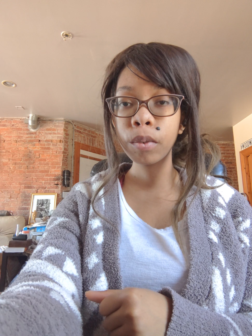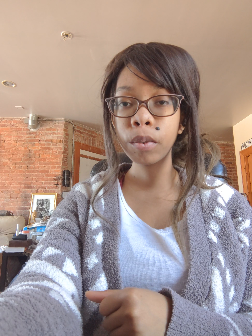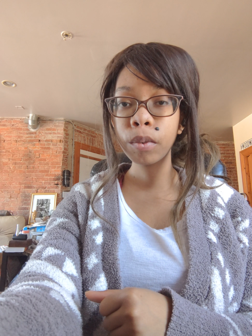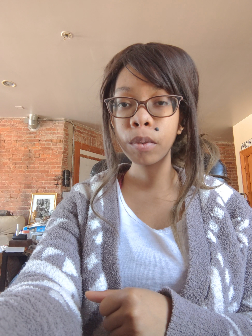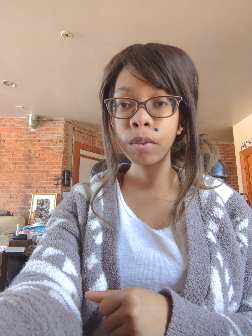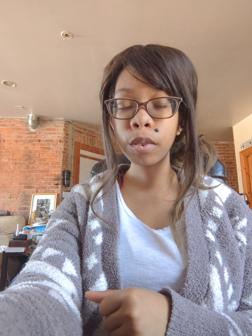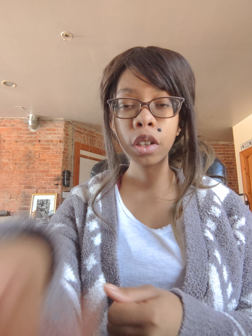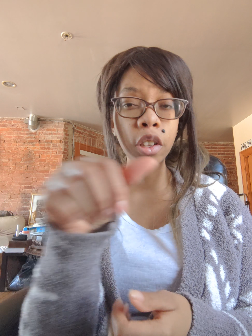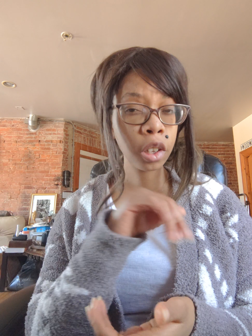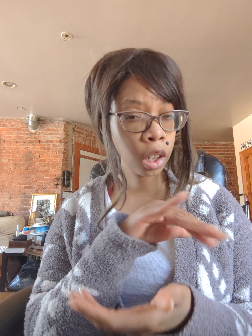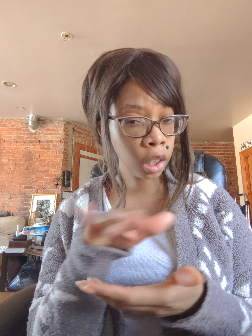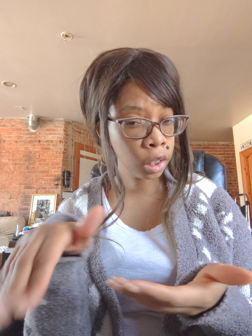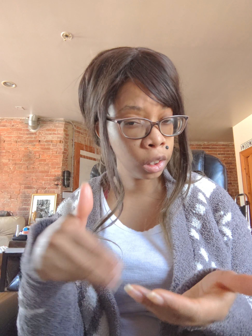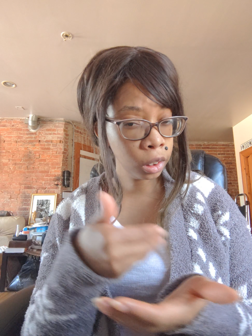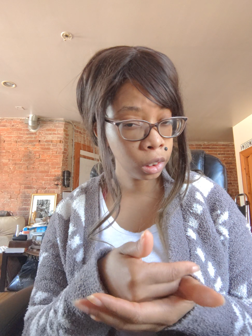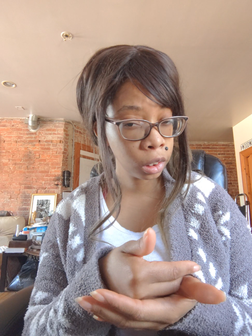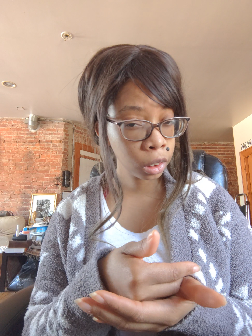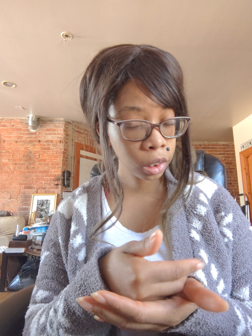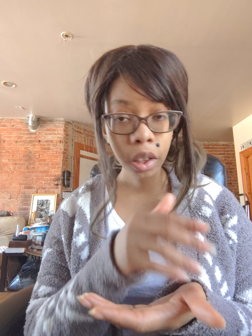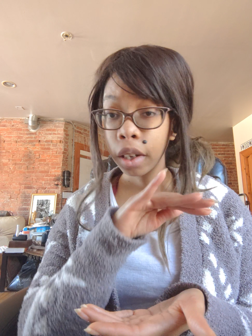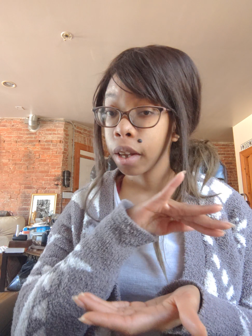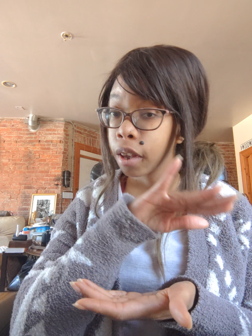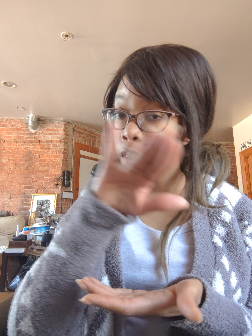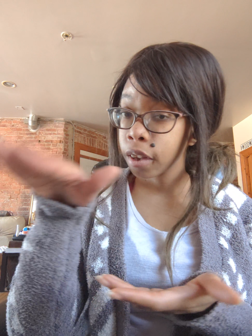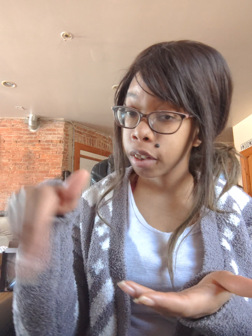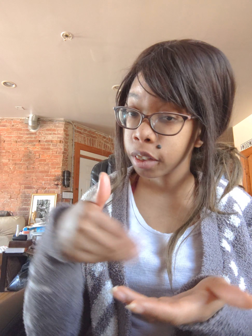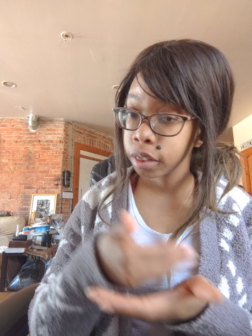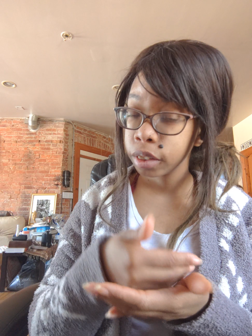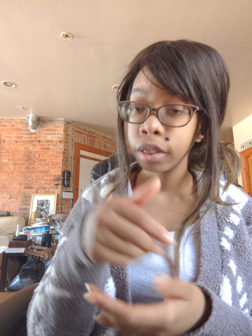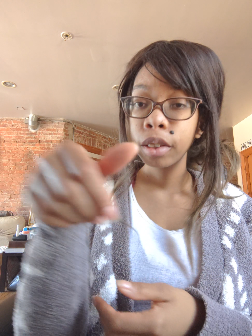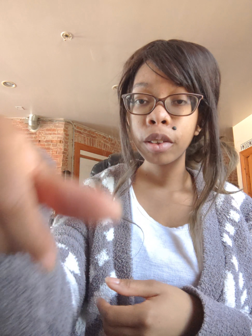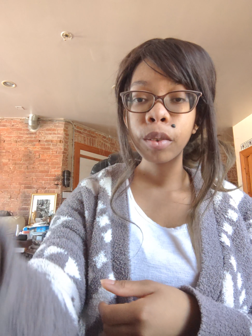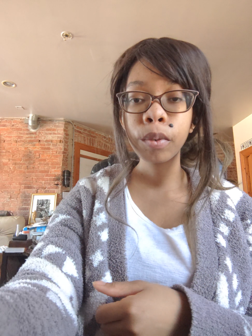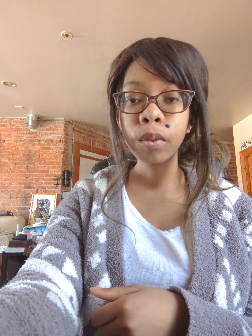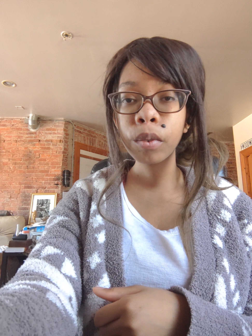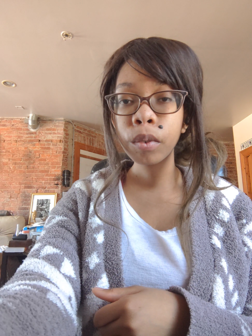all